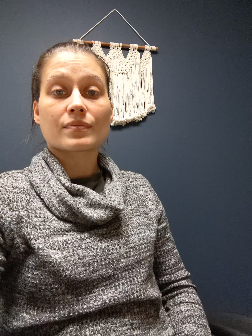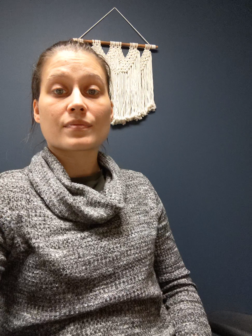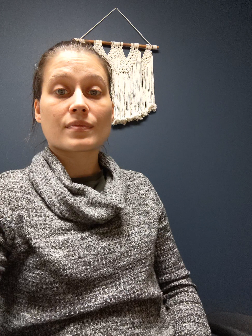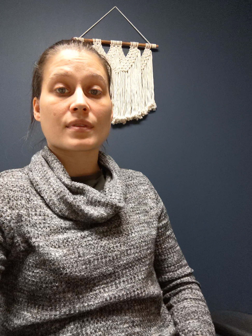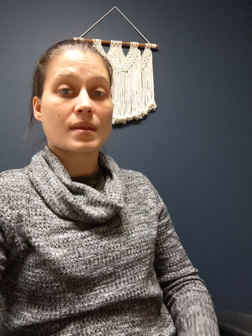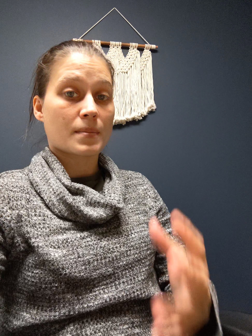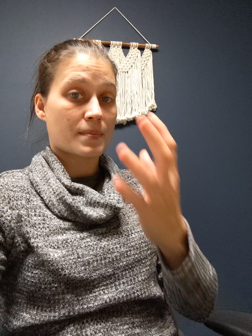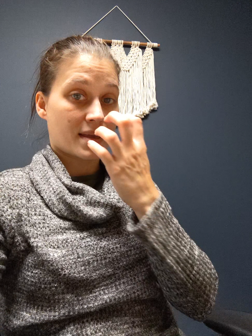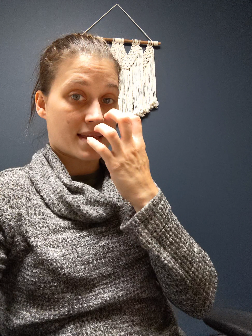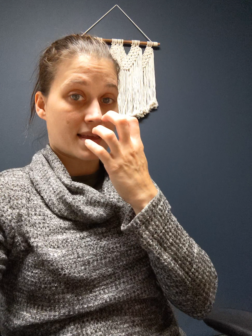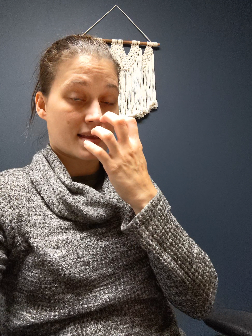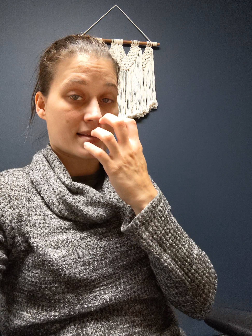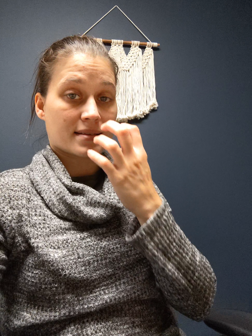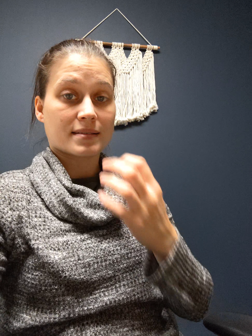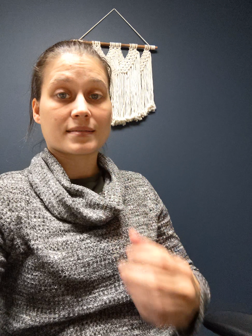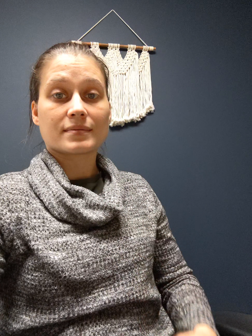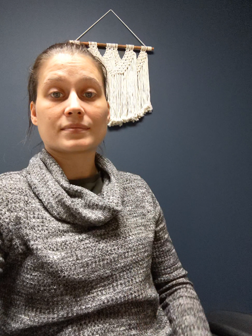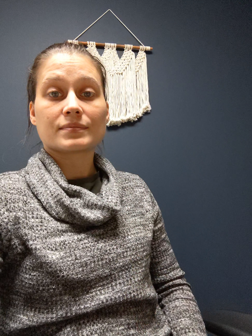mad